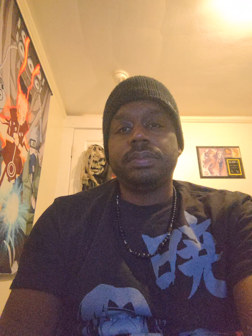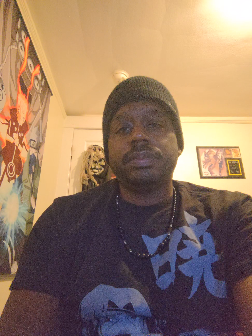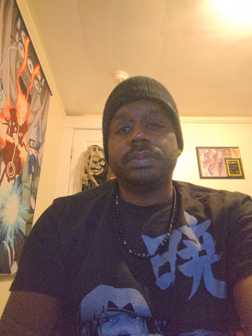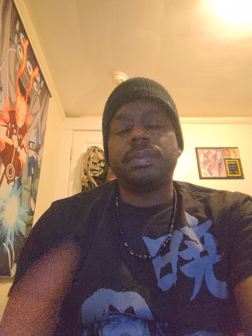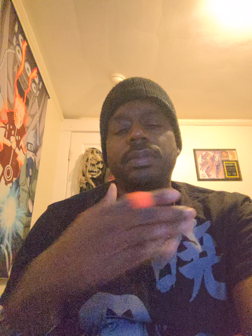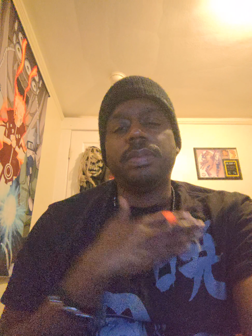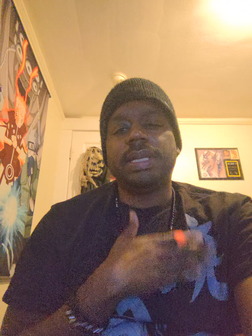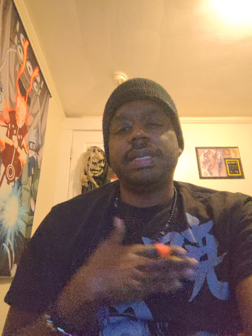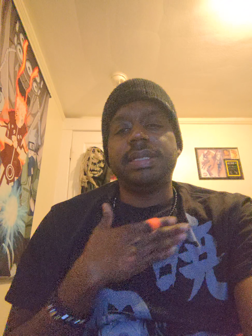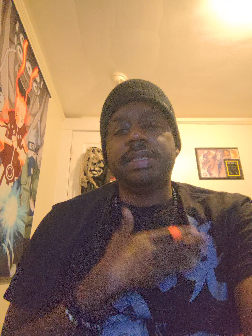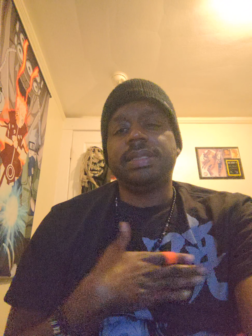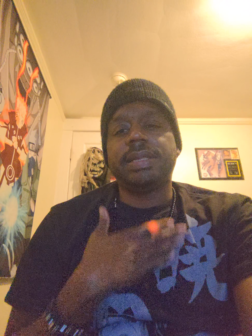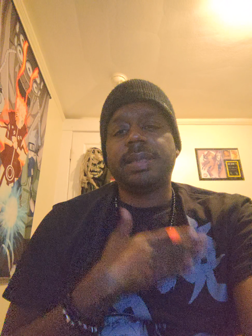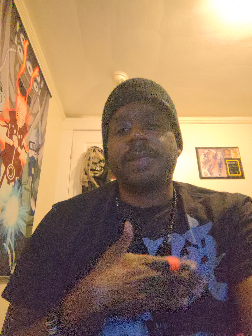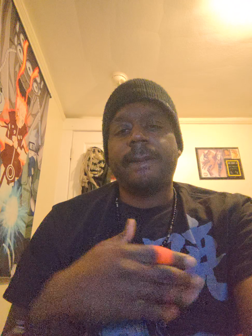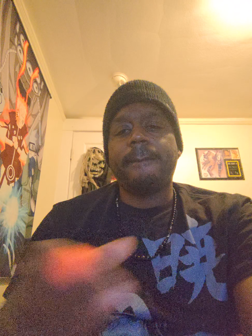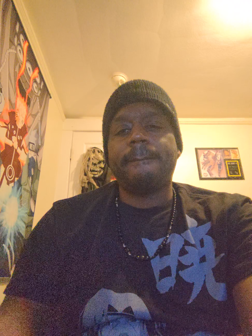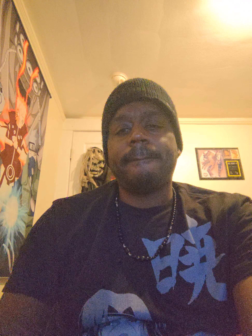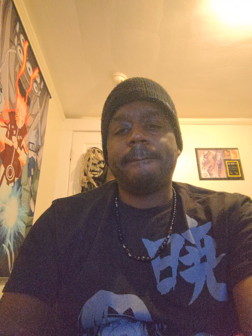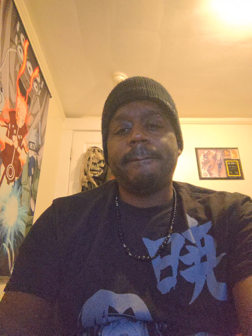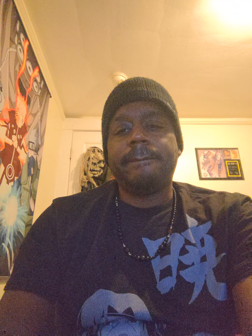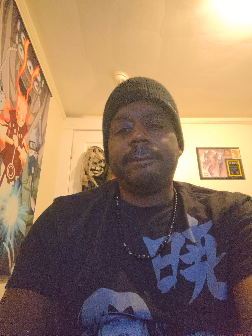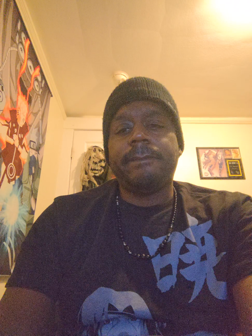please